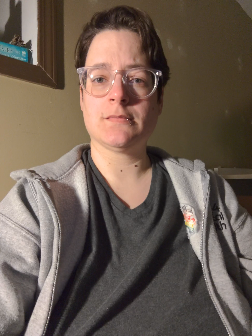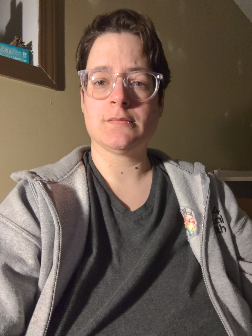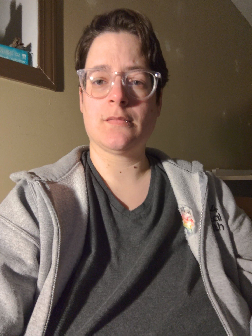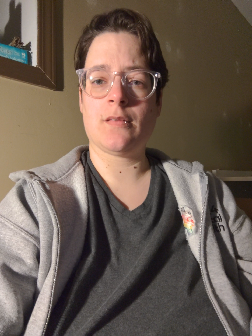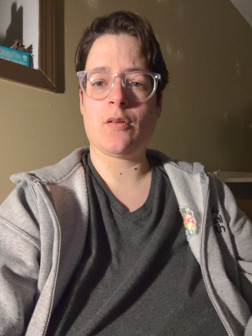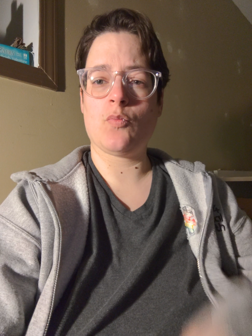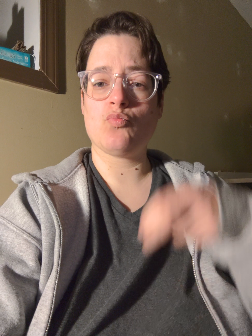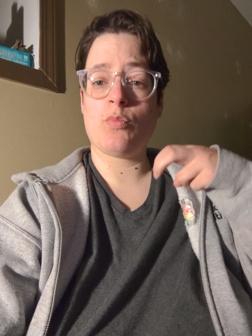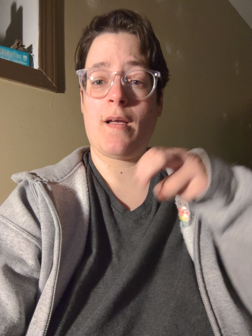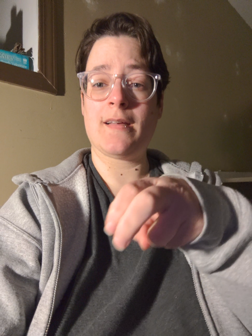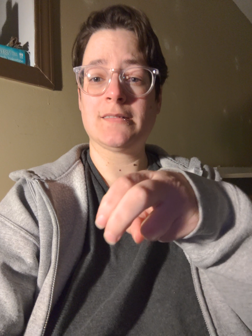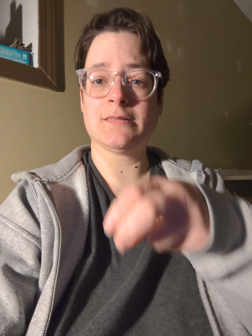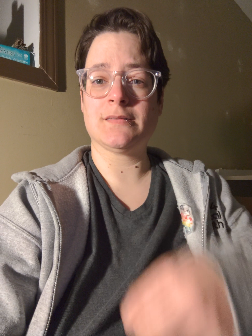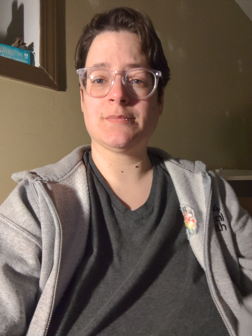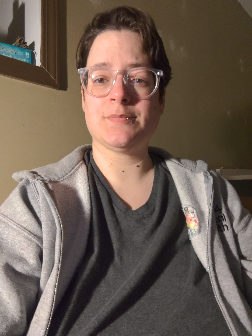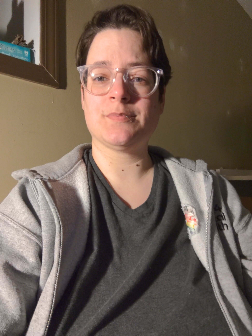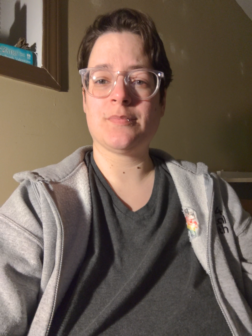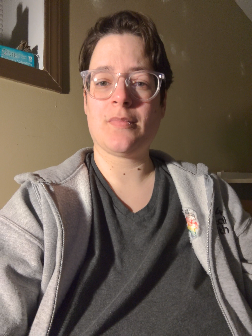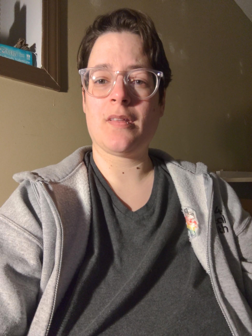ride